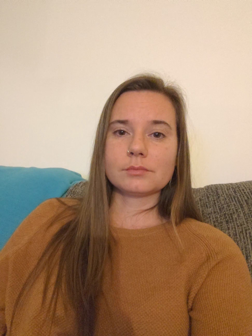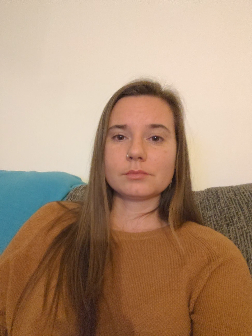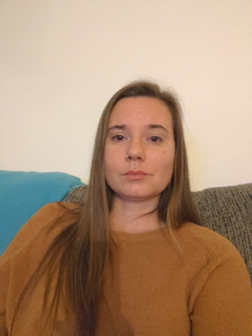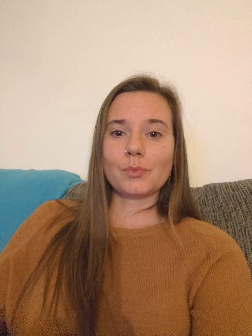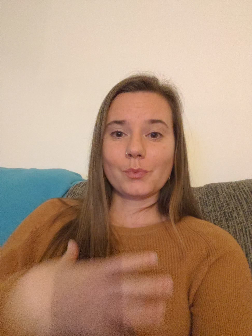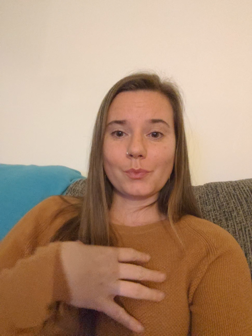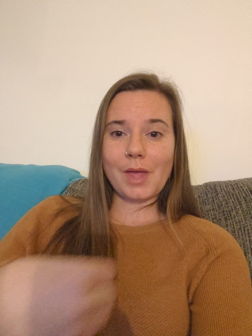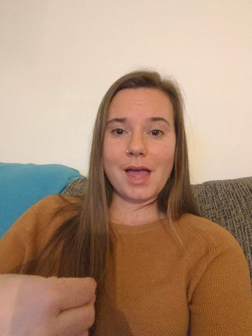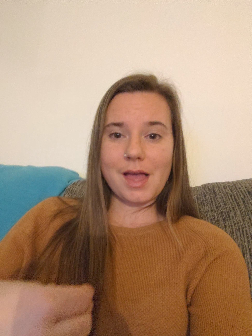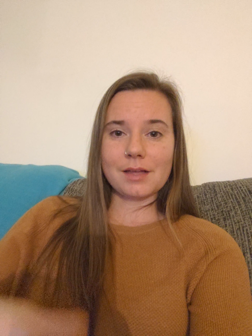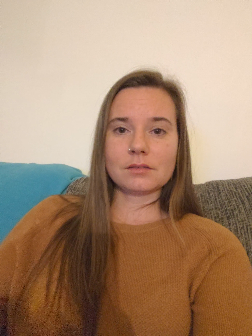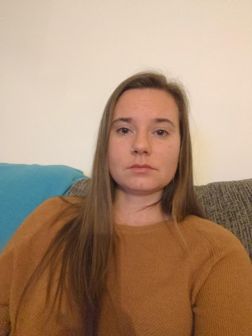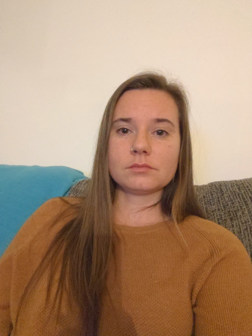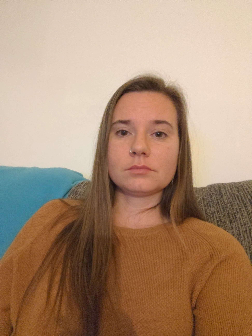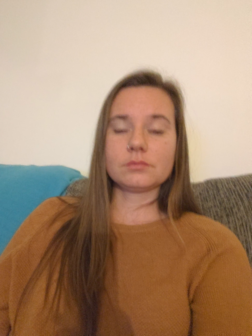white